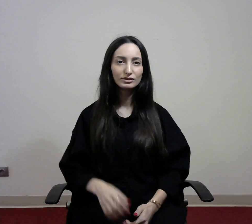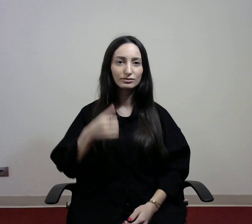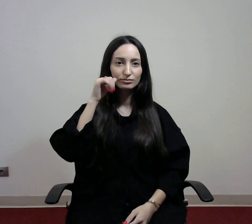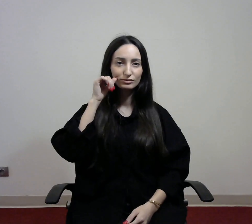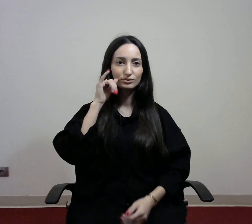dünən